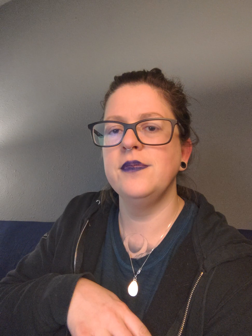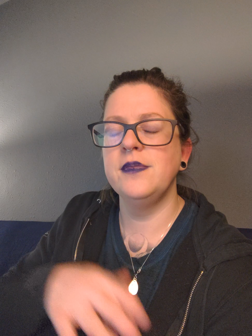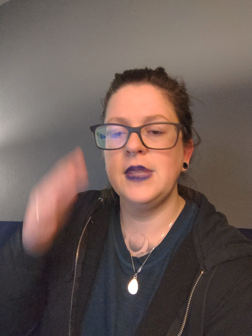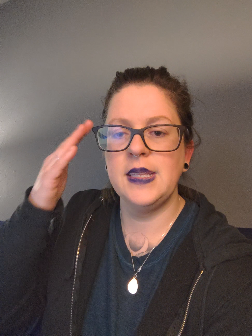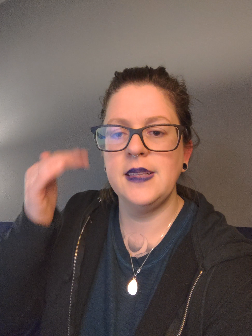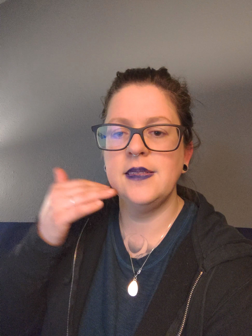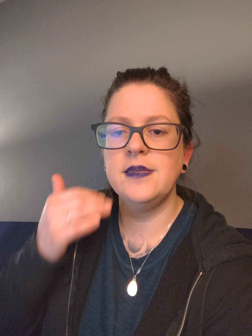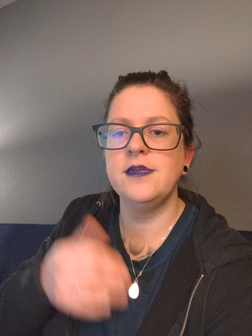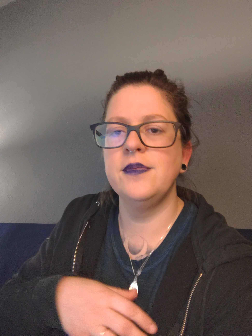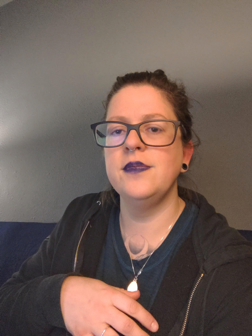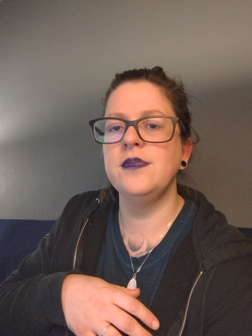head